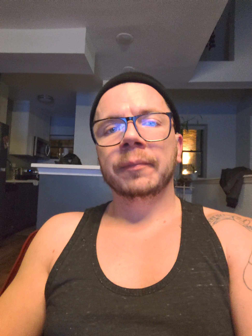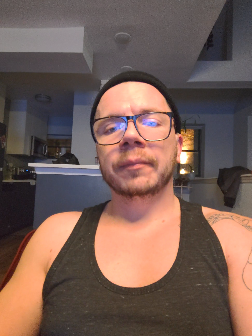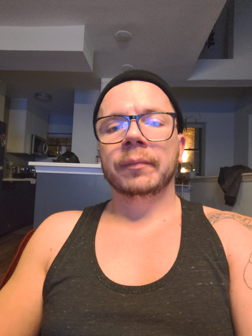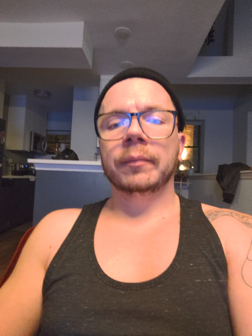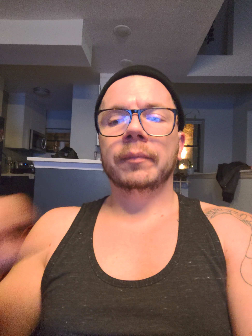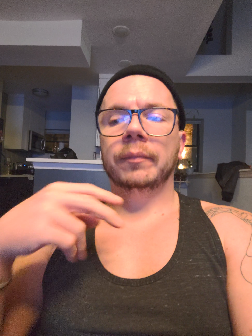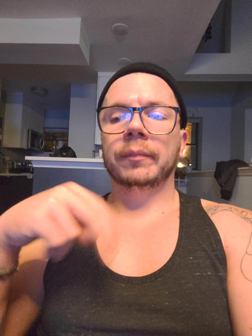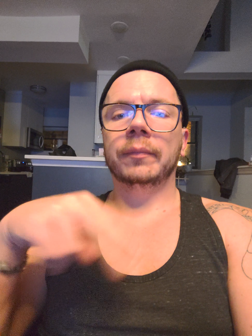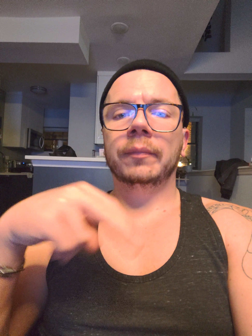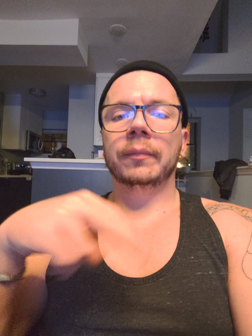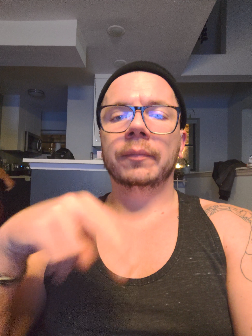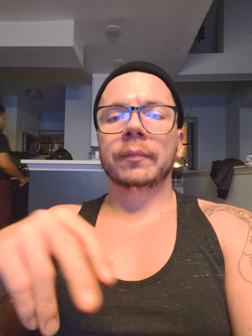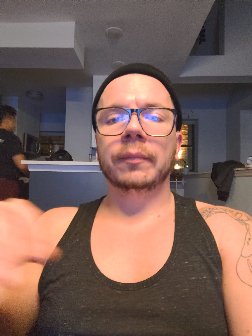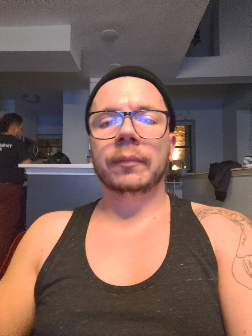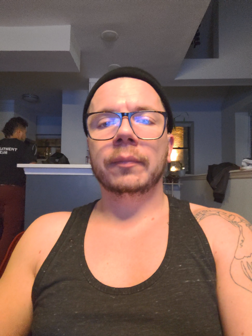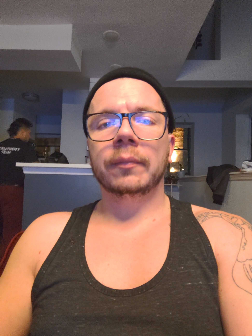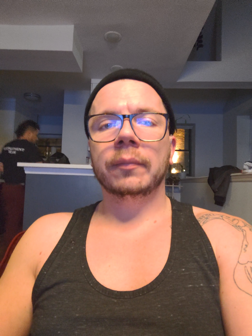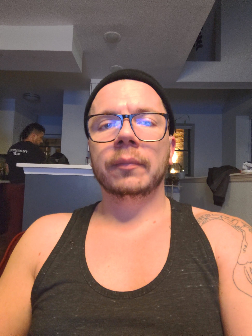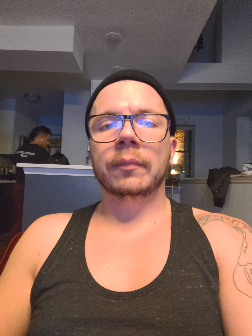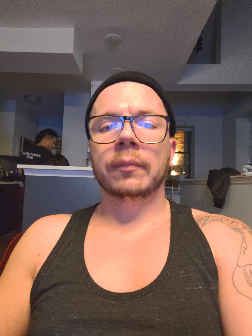dance